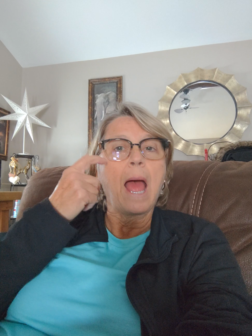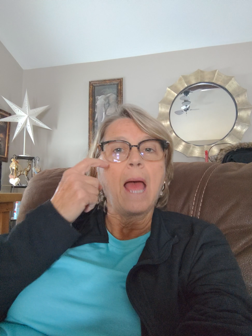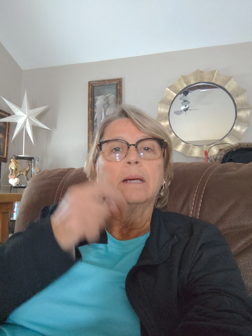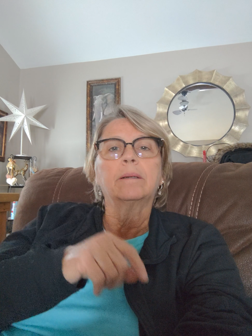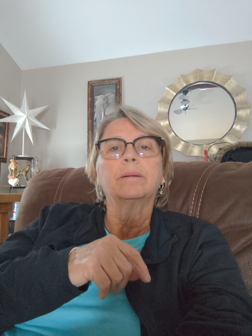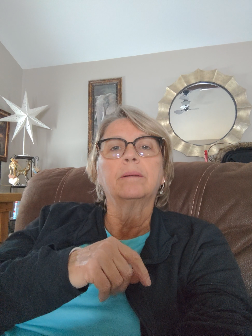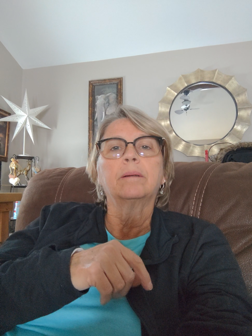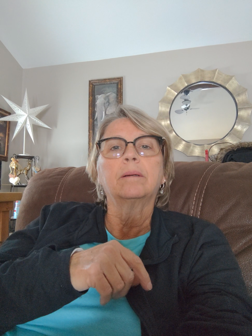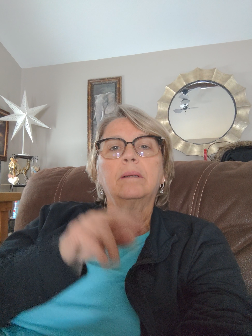eye